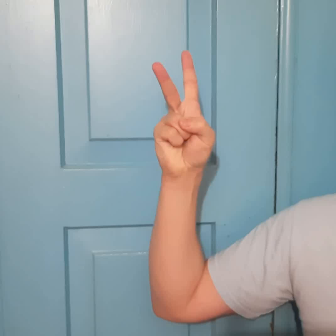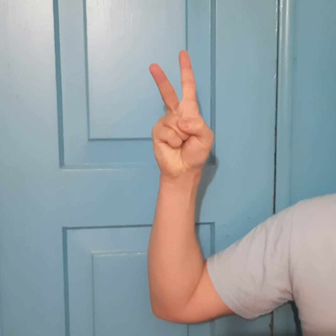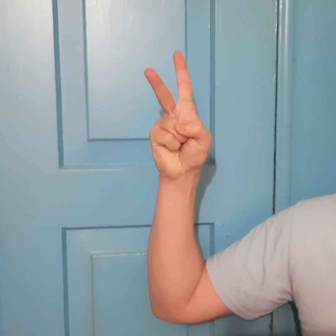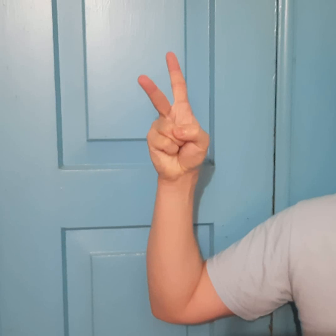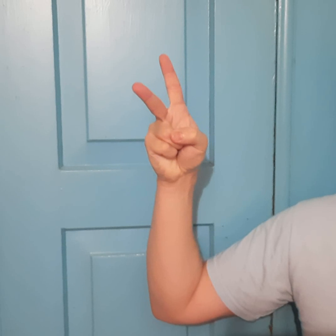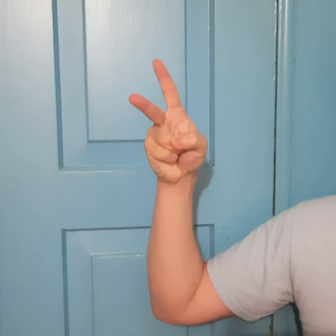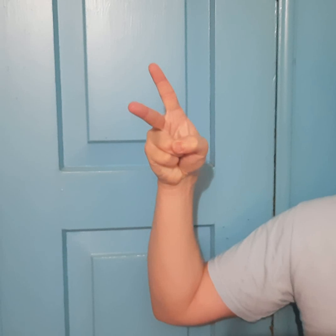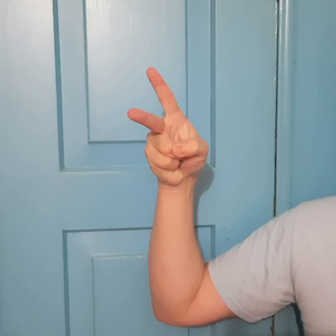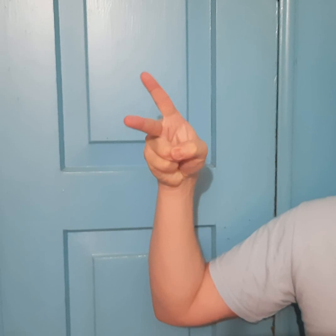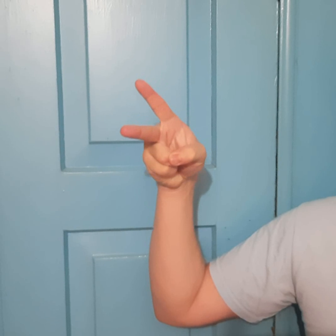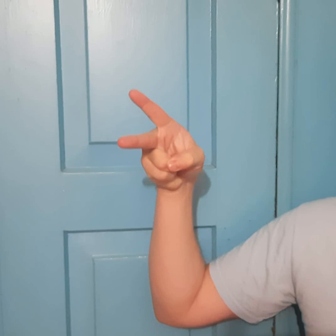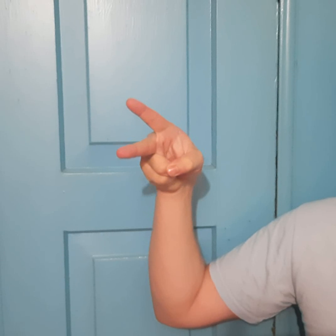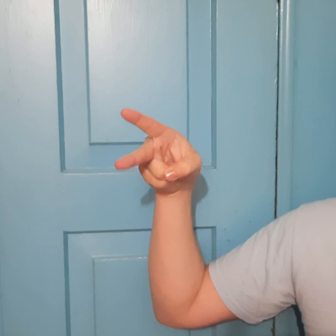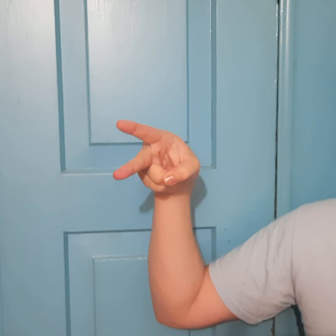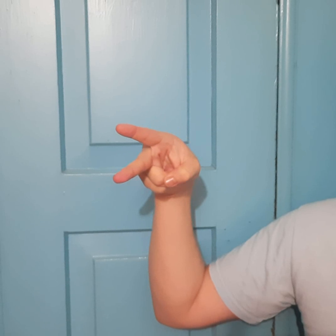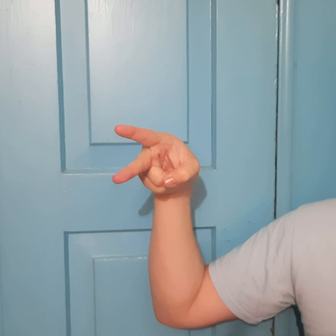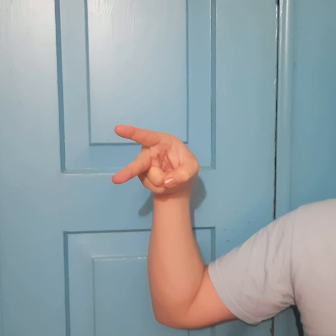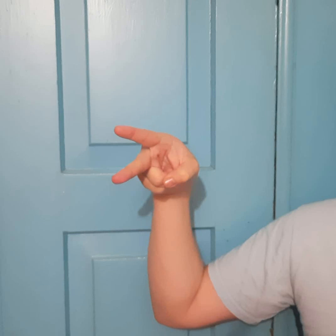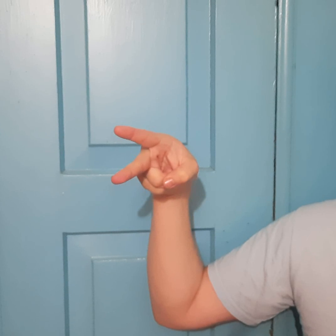К